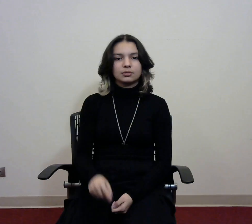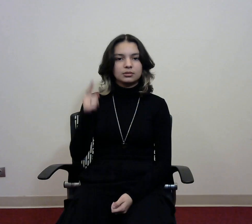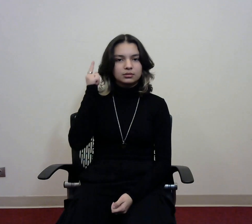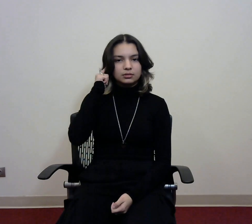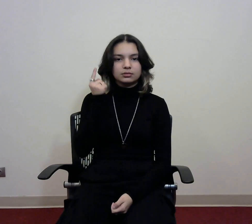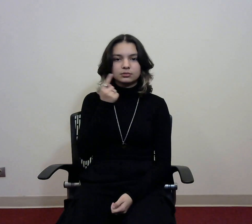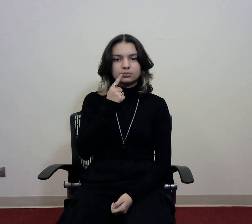eşitmə məhdüdiyyətli